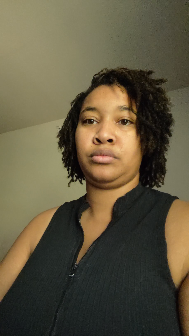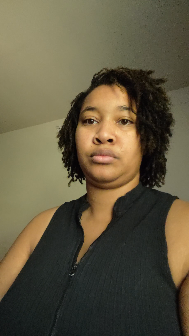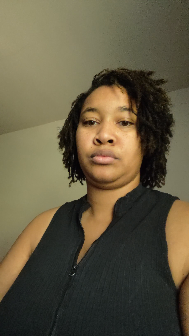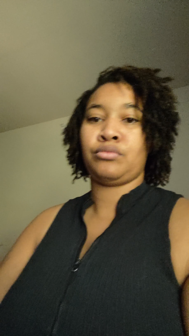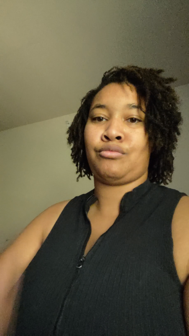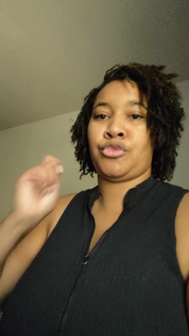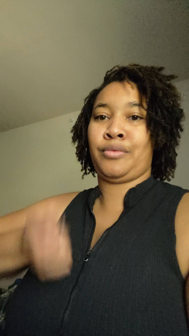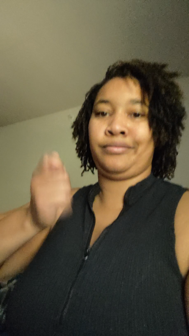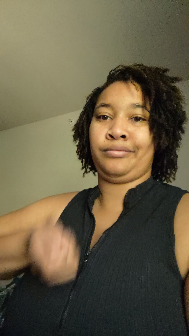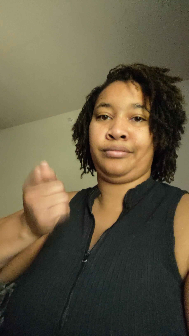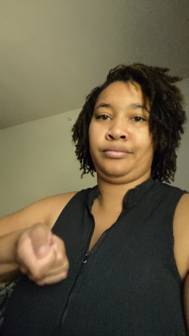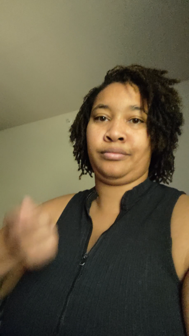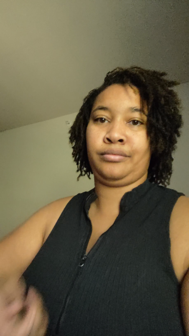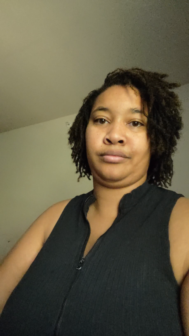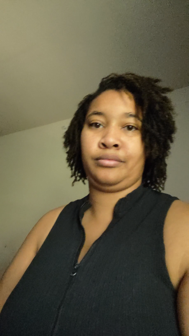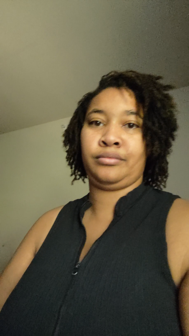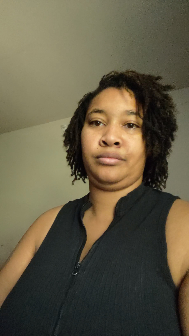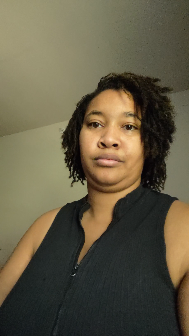cart